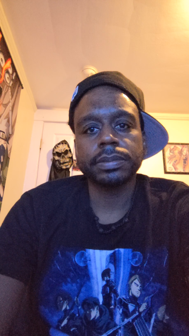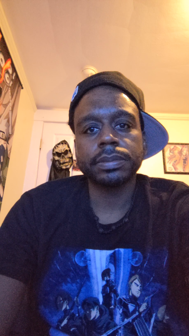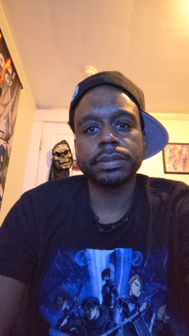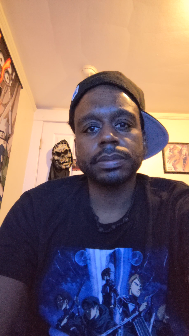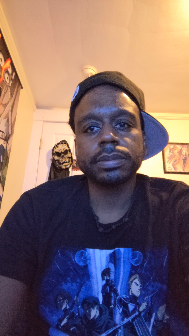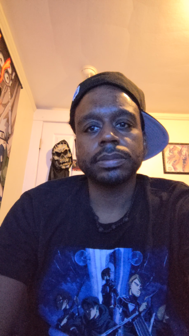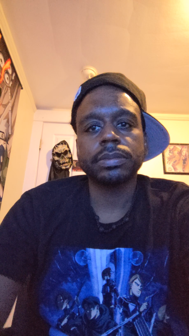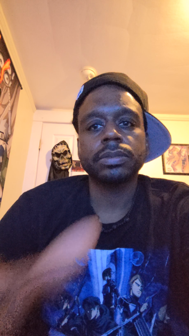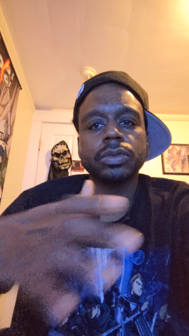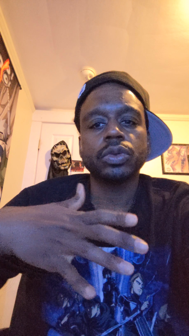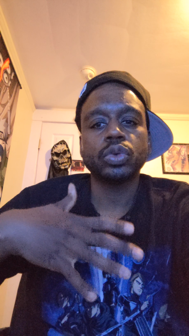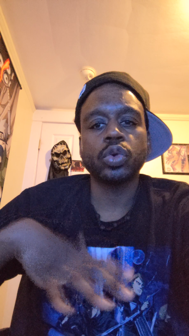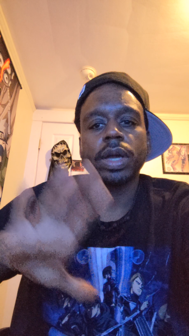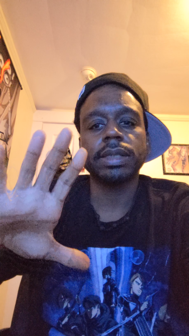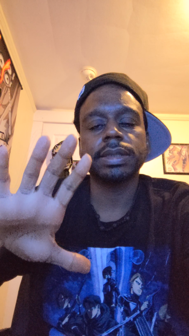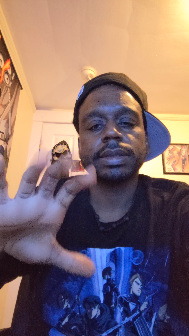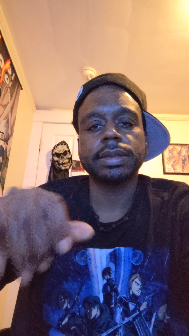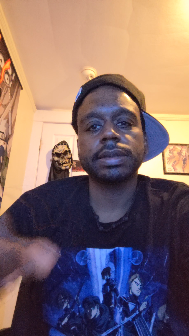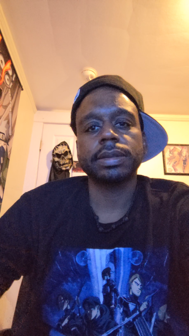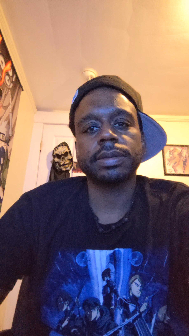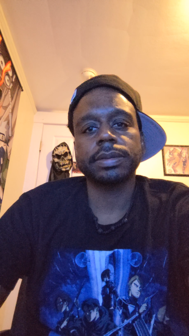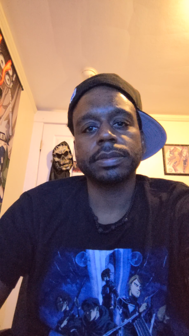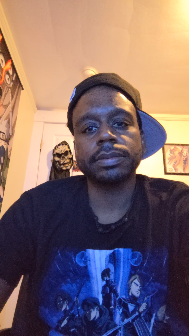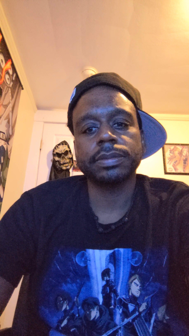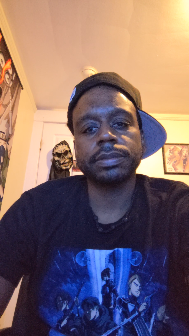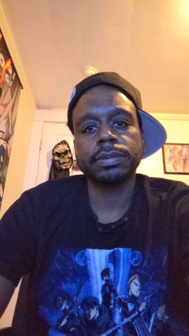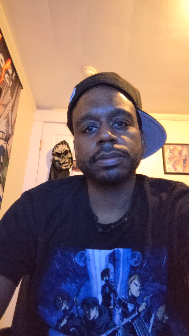dress